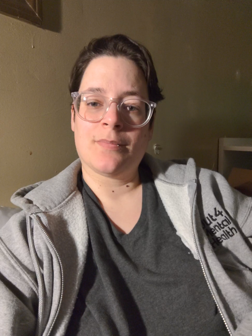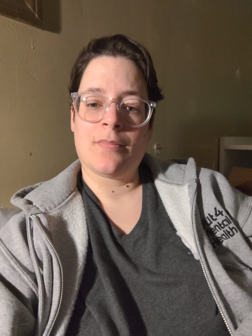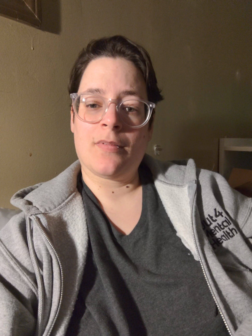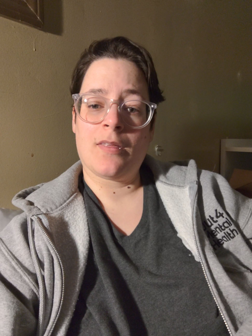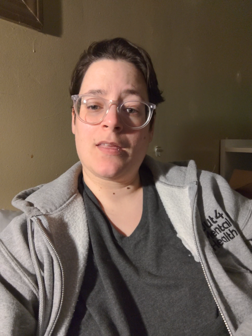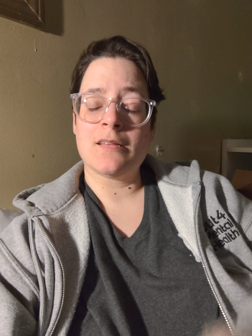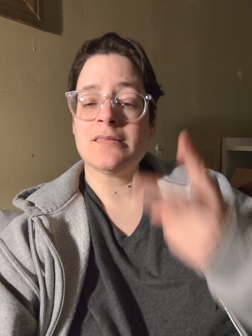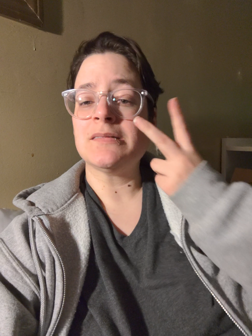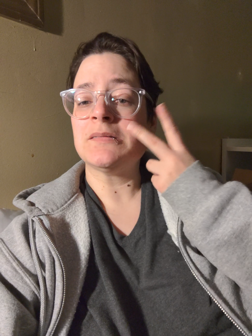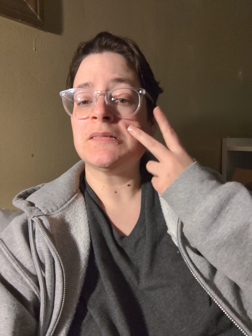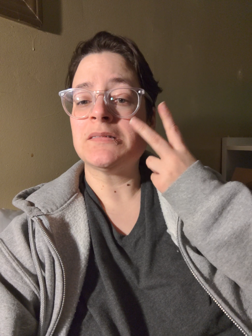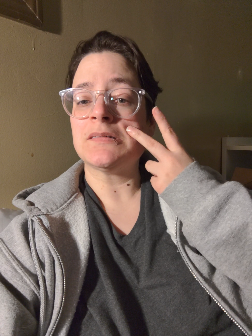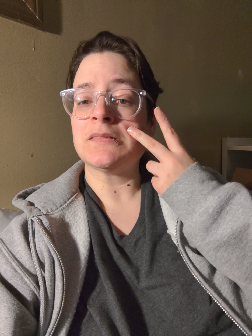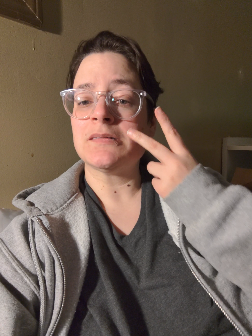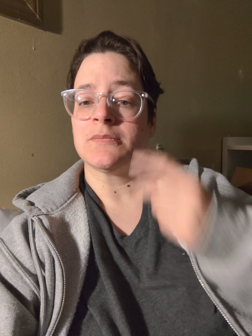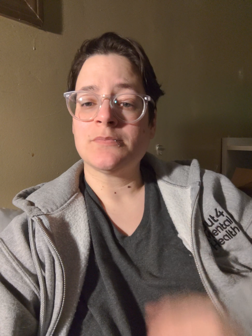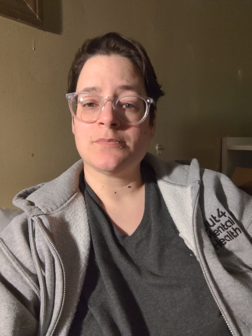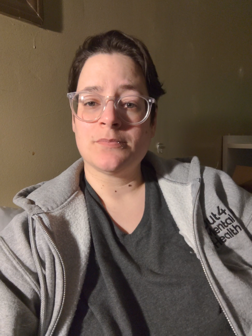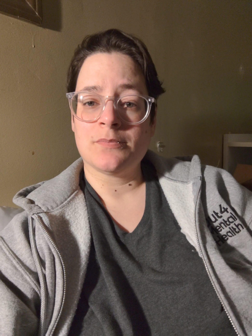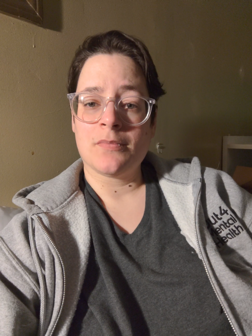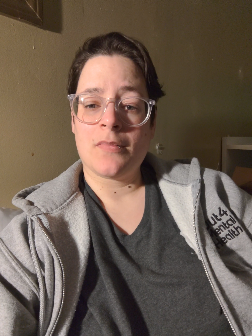see